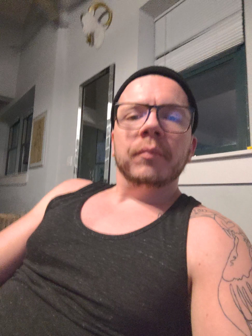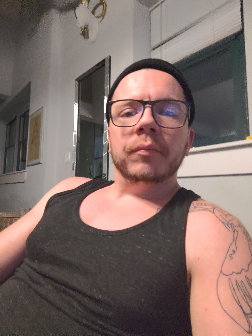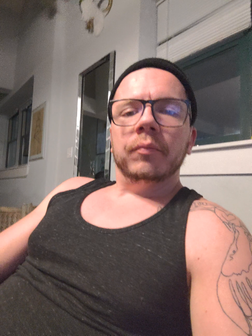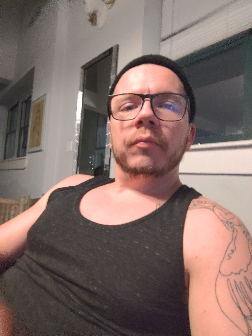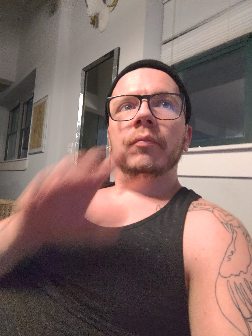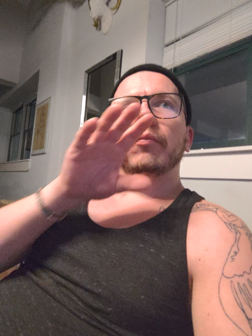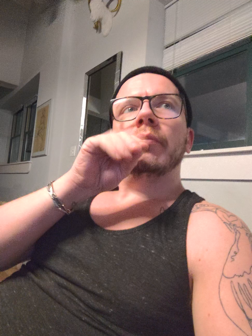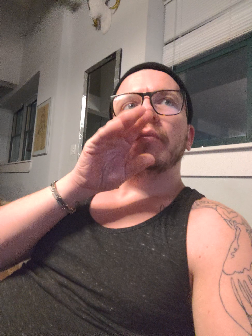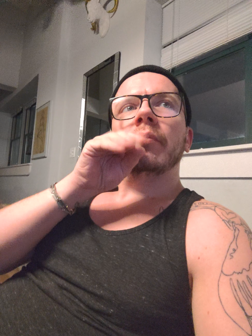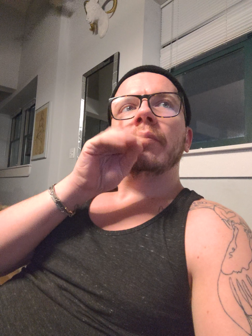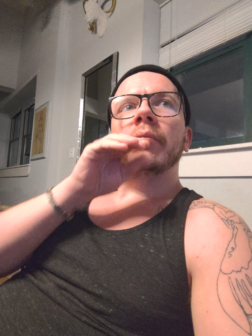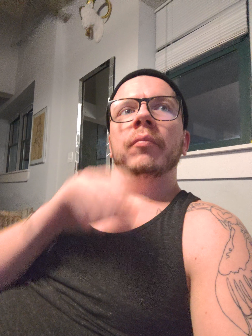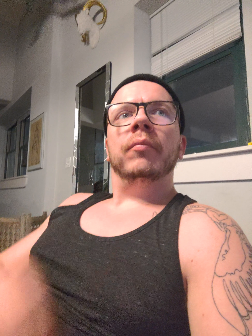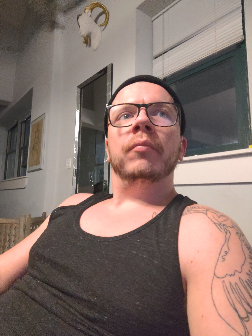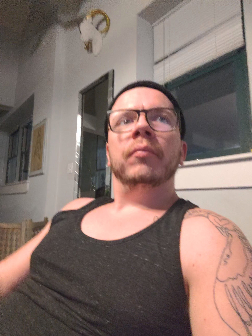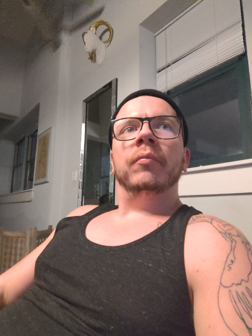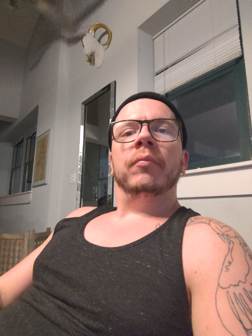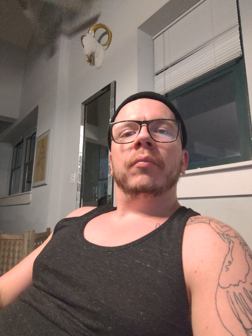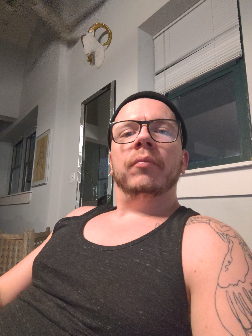goose